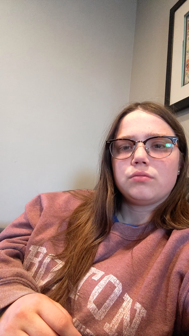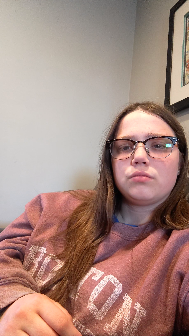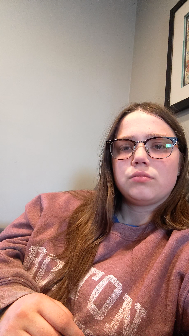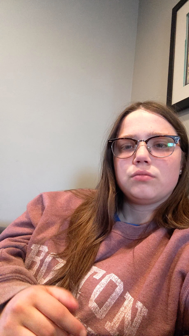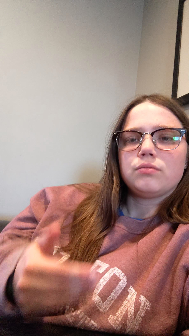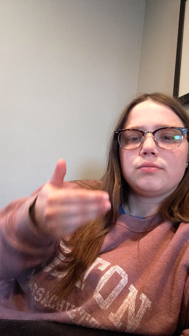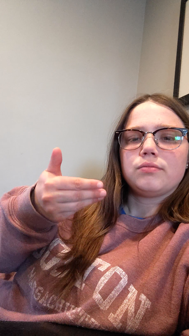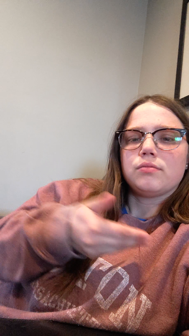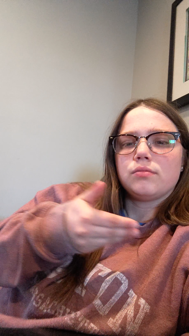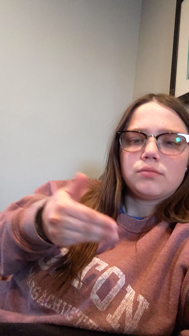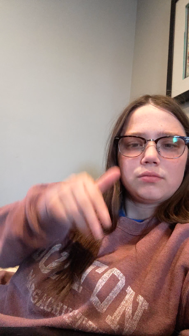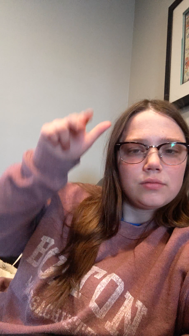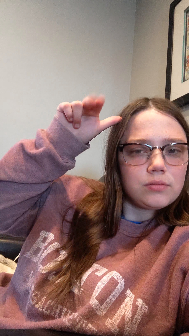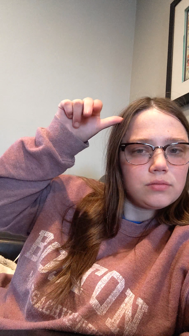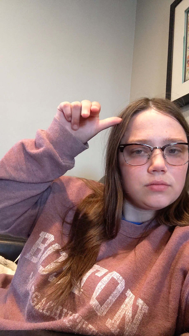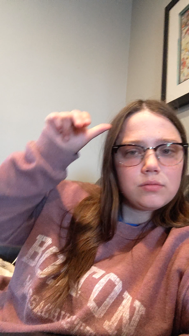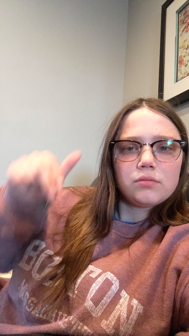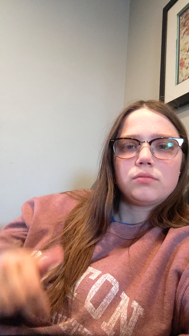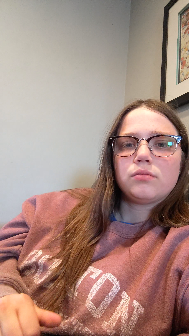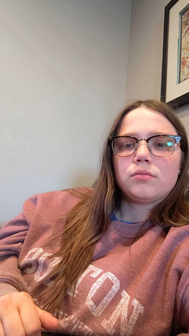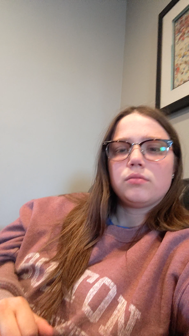pony